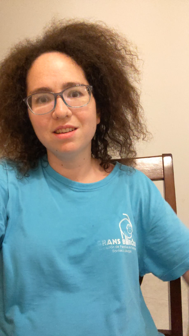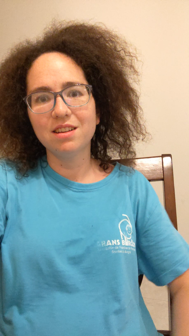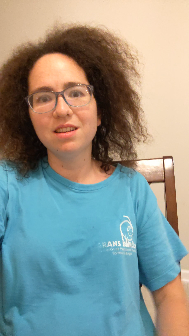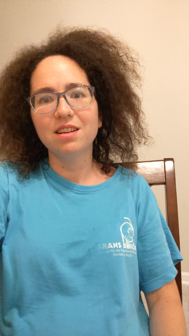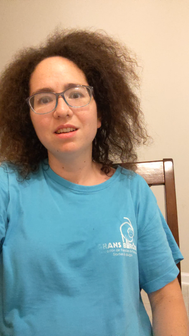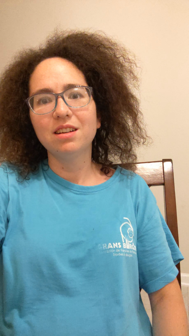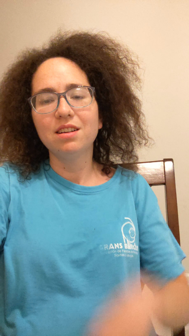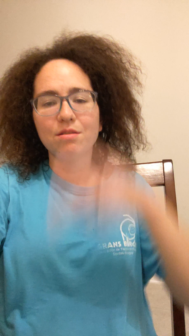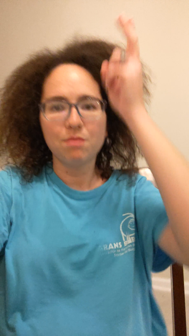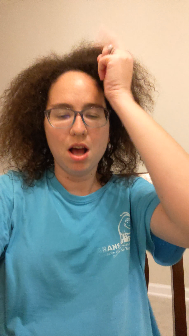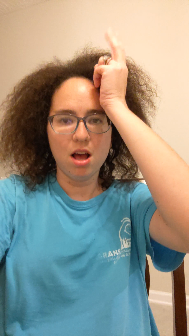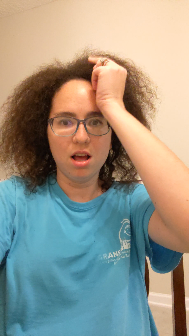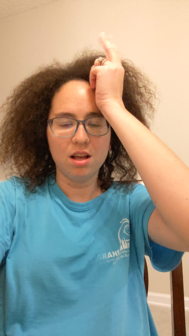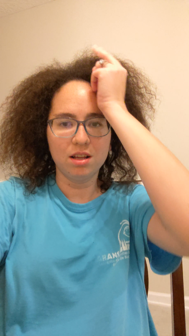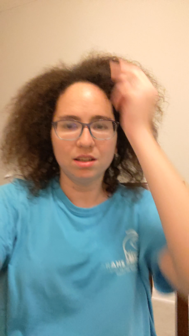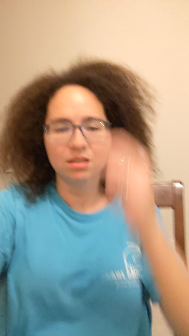bunny